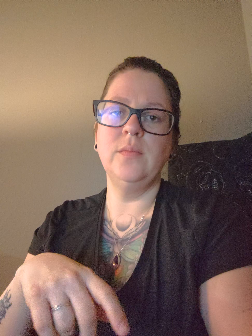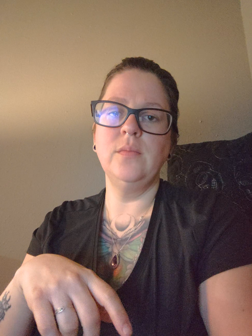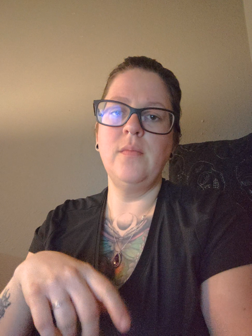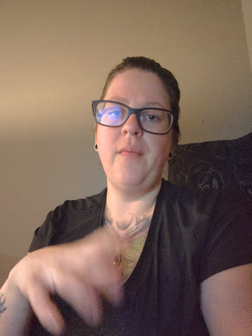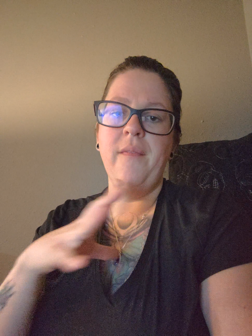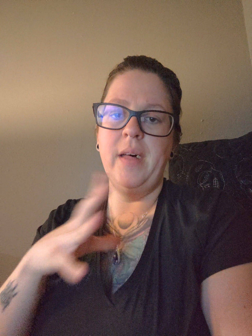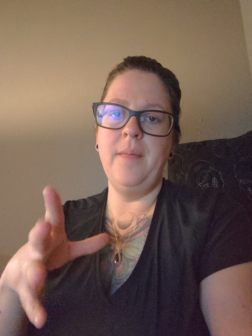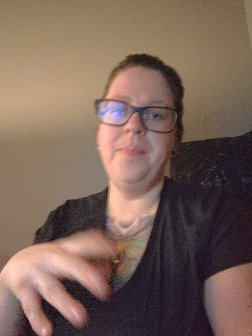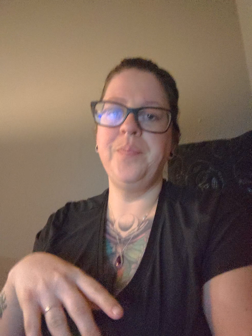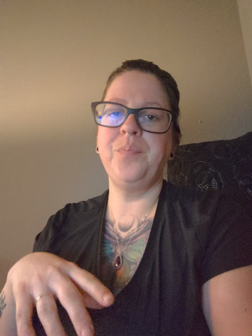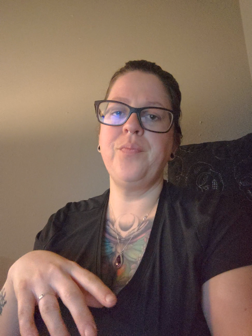fine